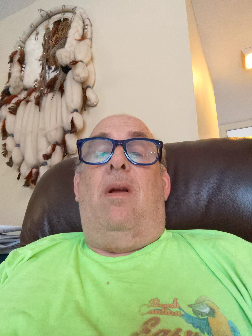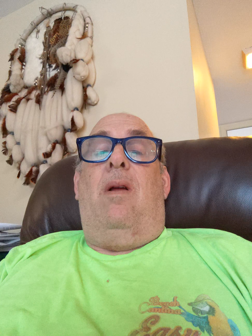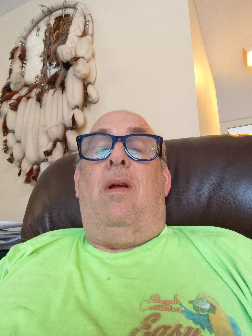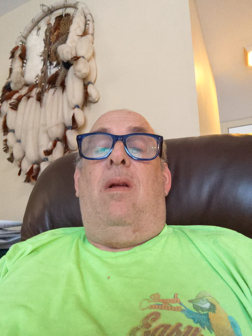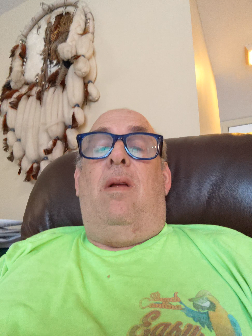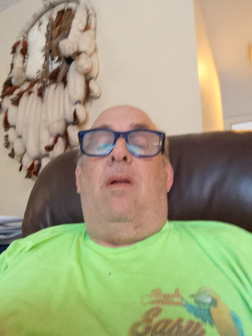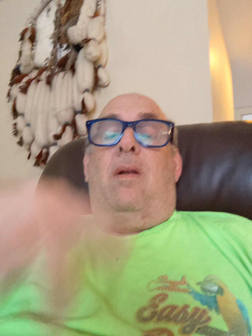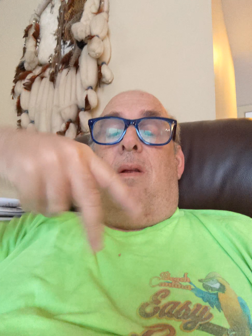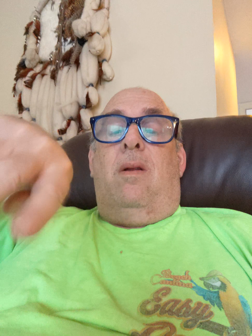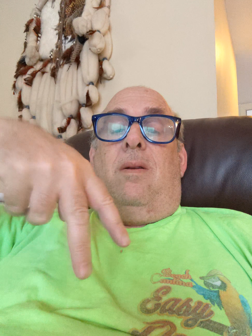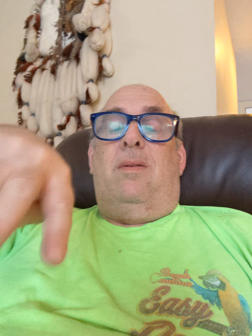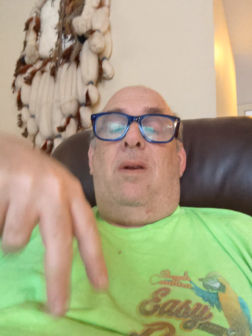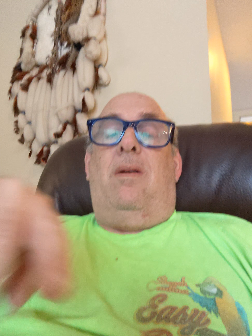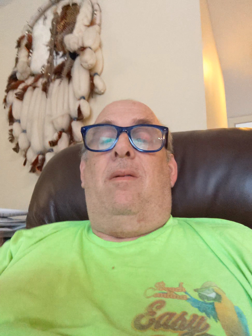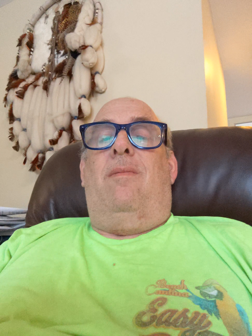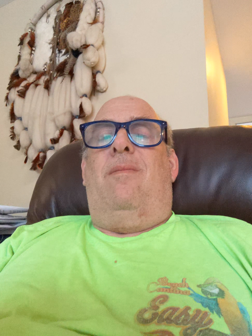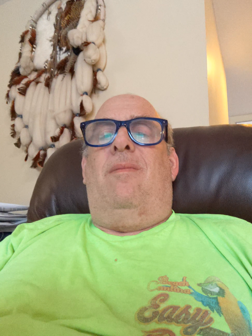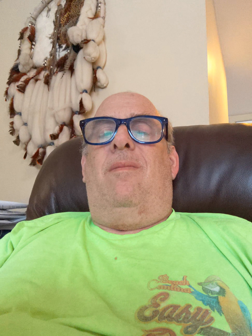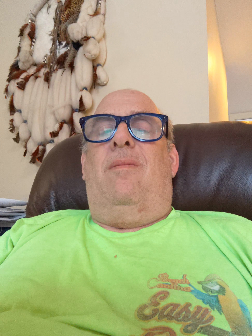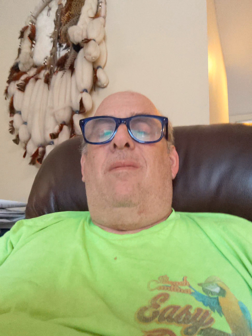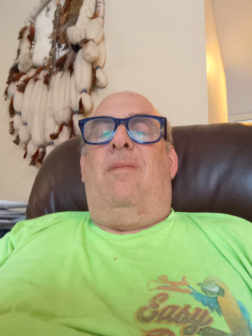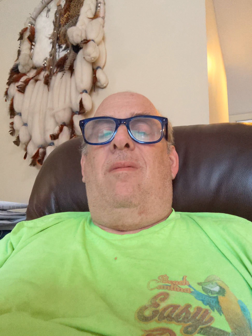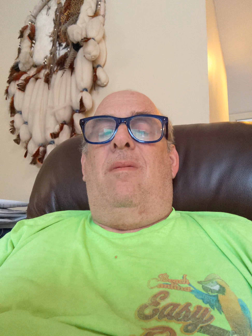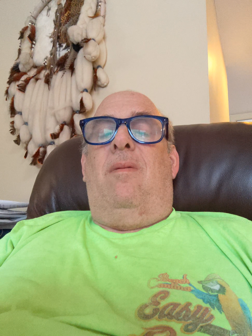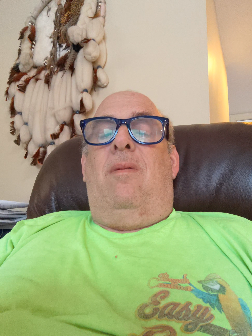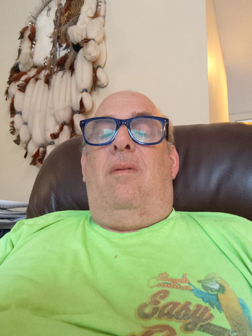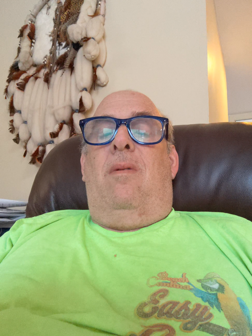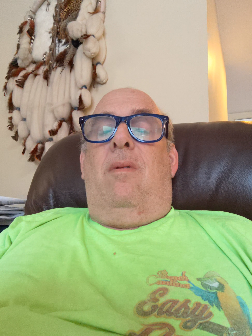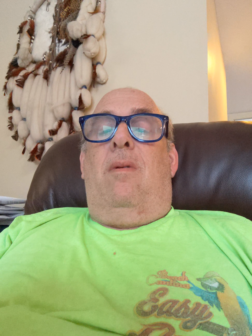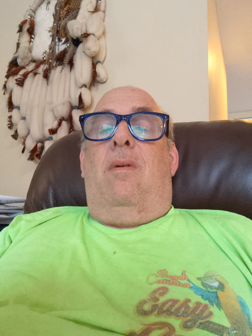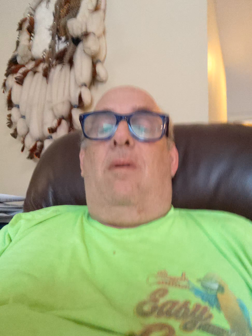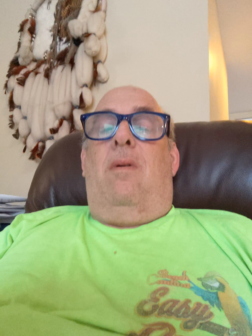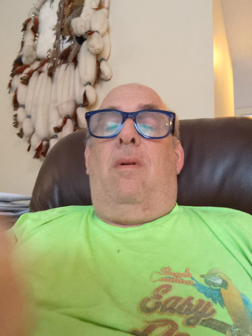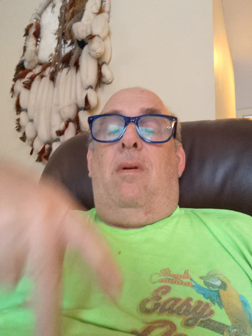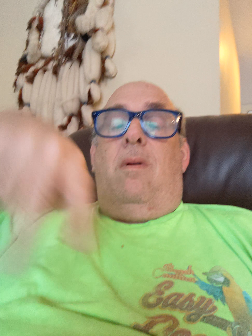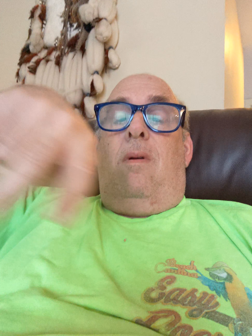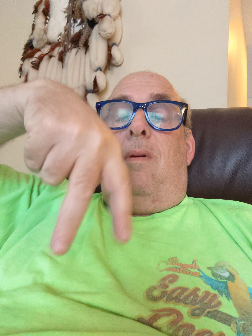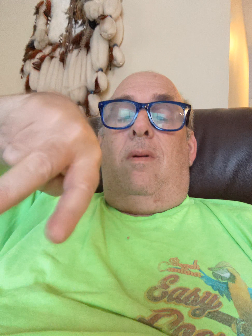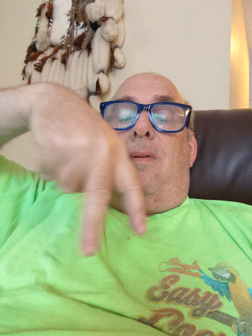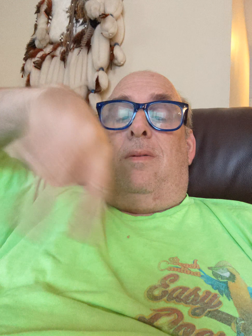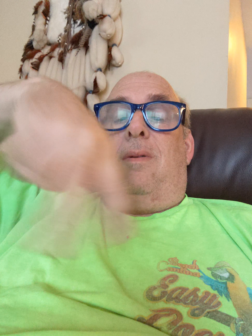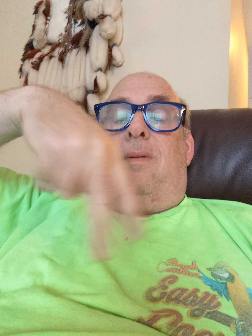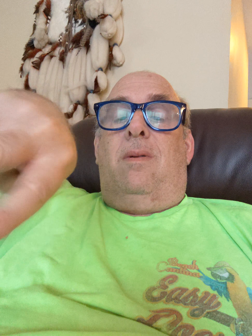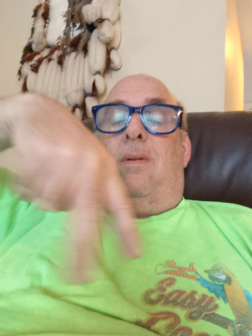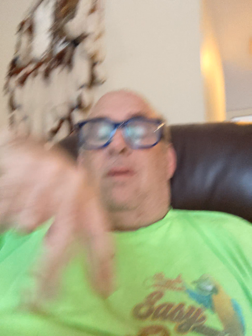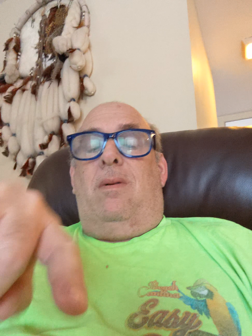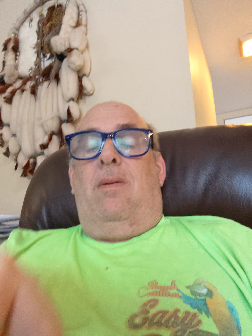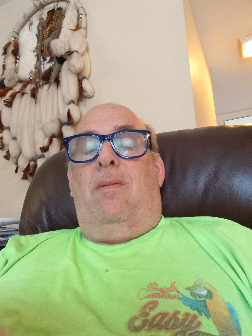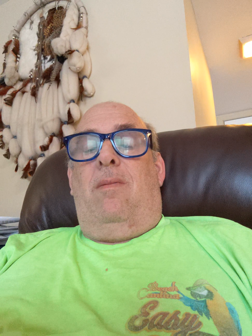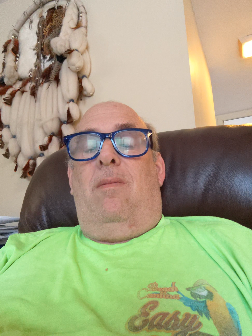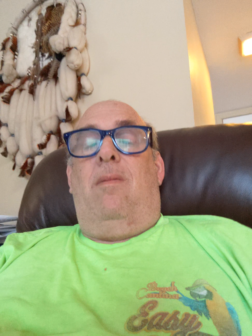dance